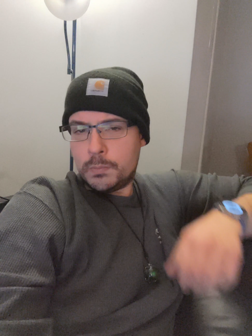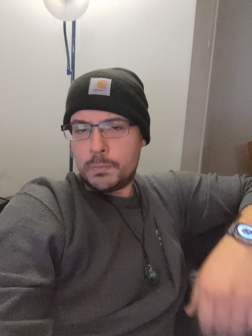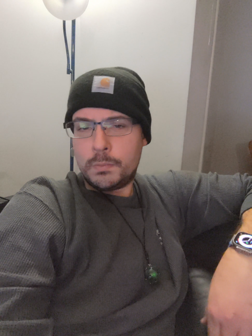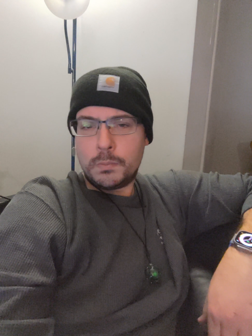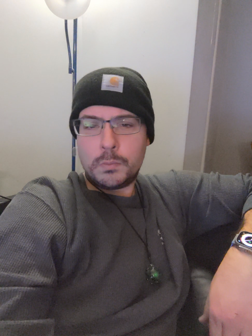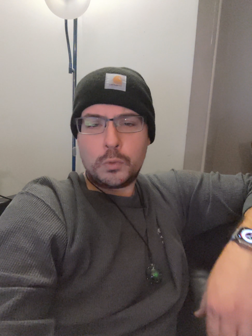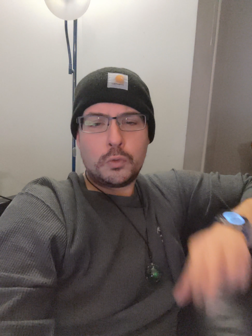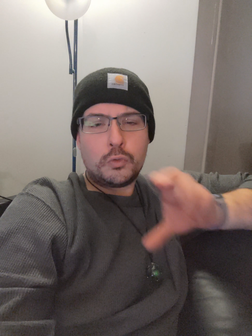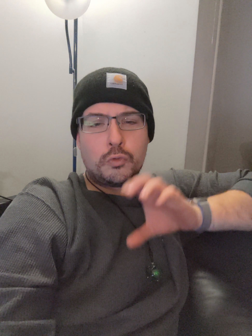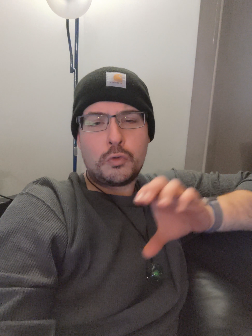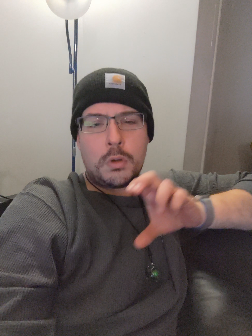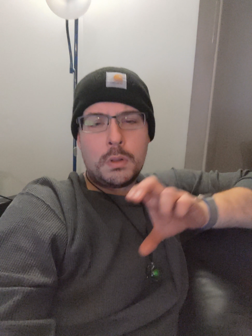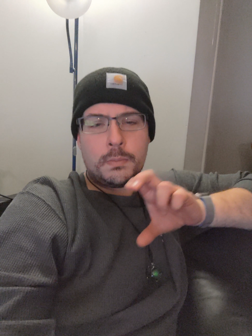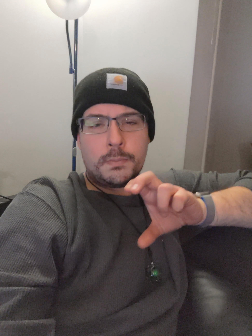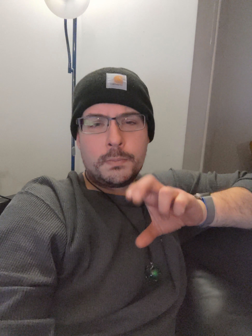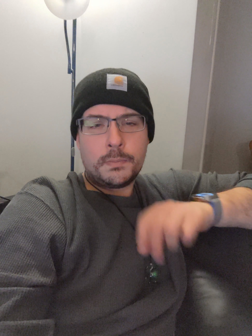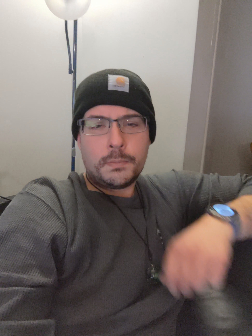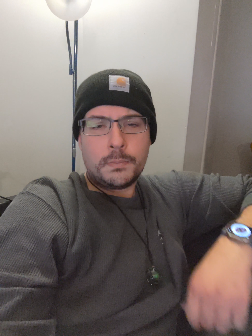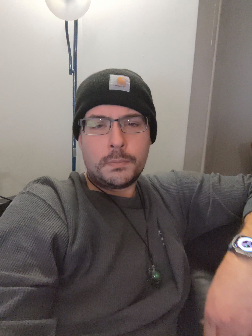chocolate